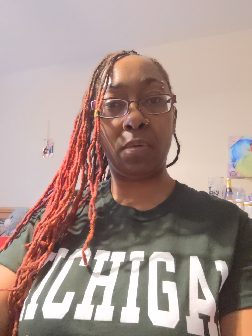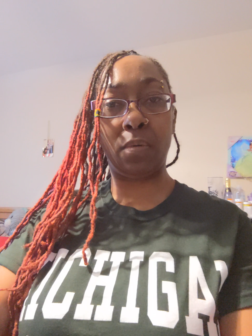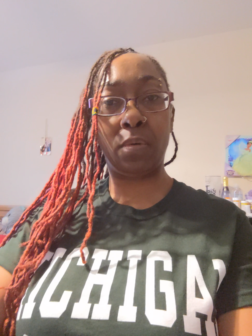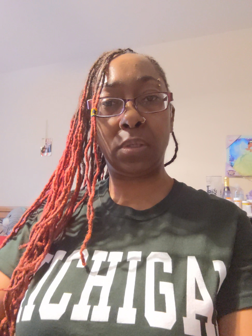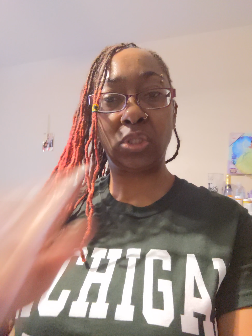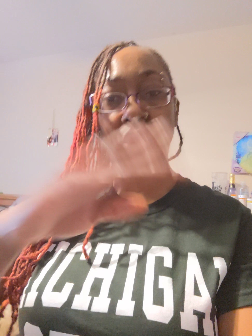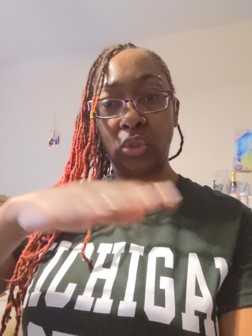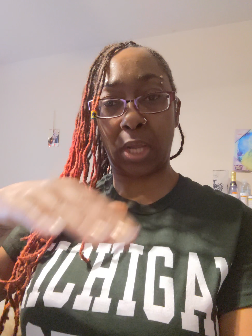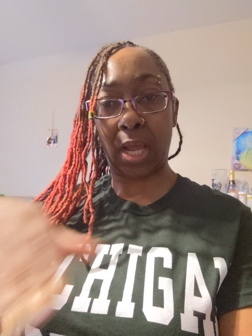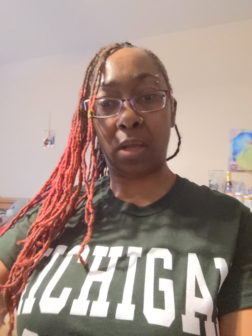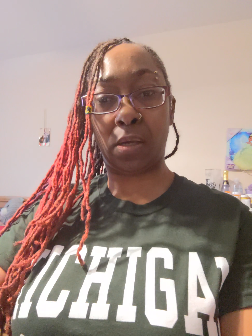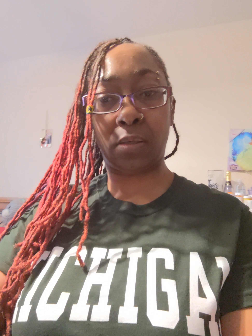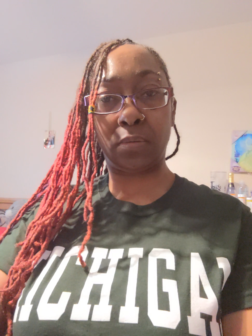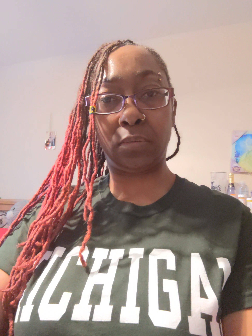child